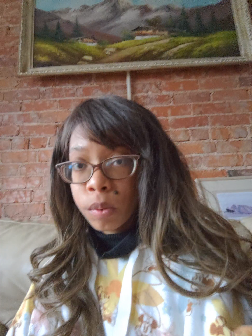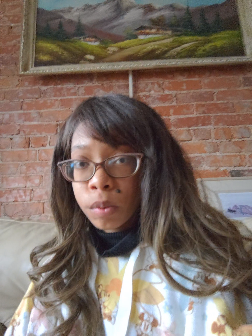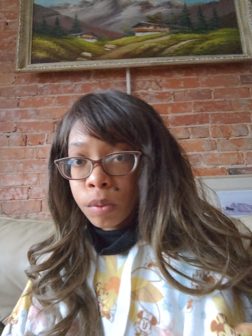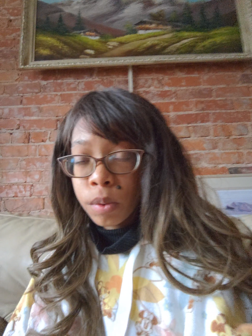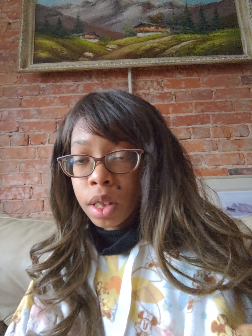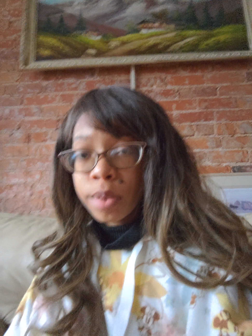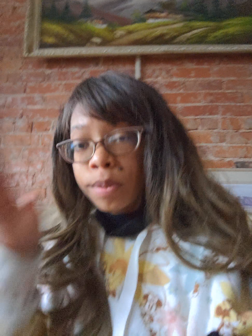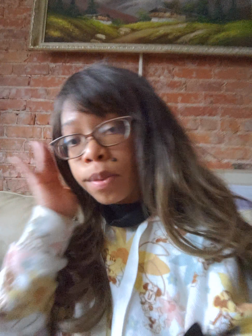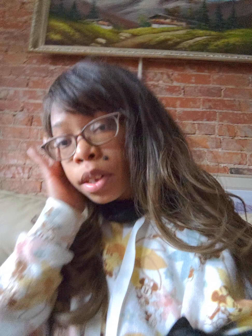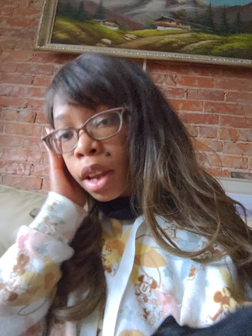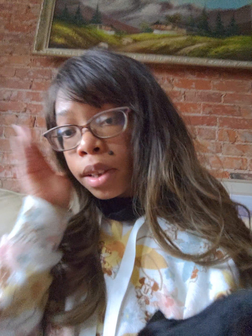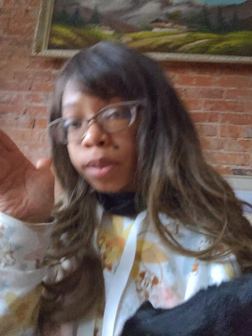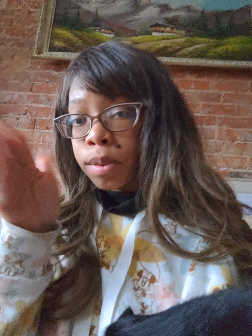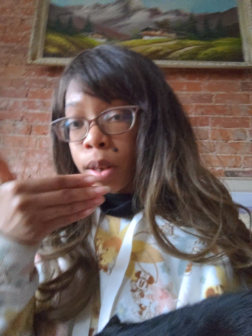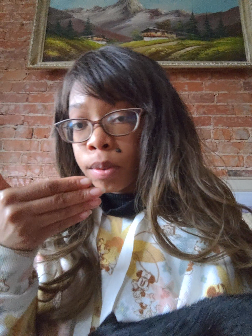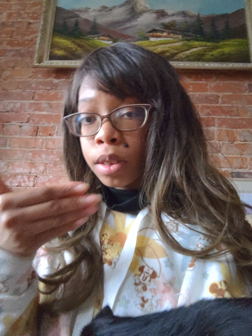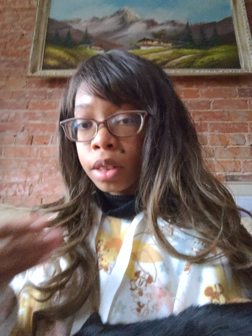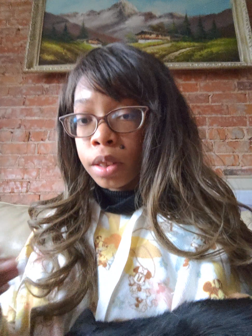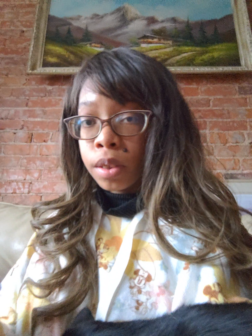bedroom